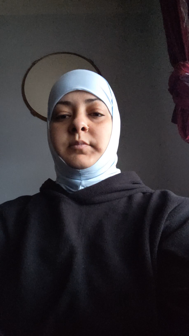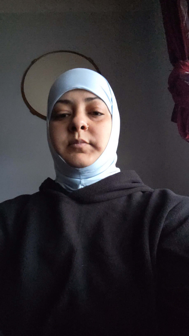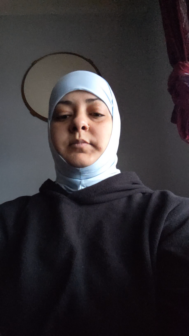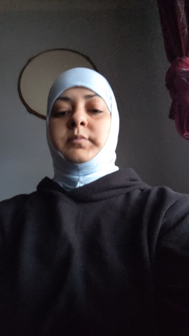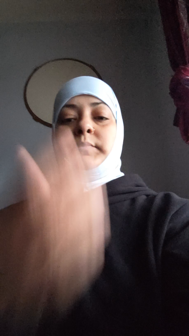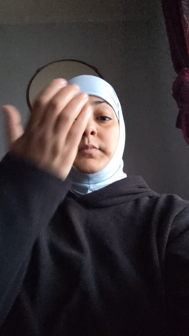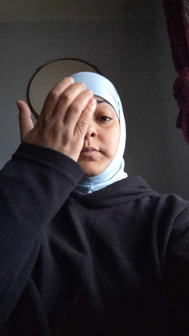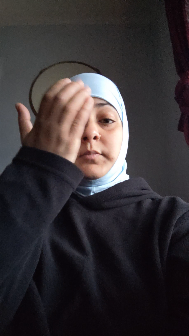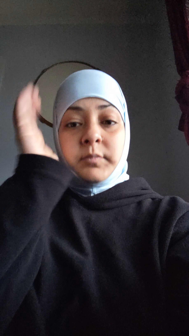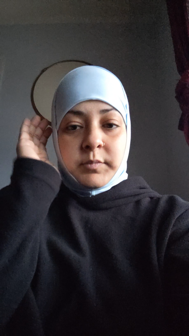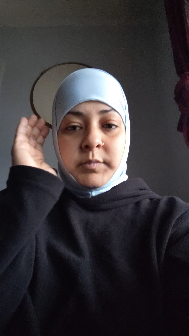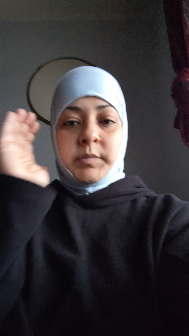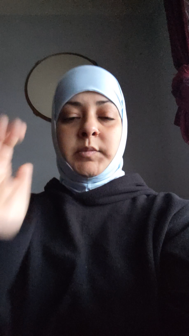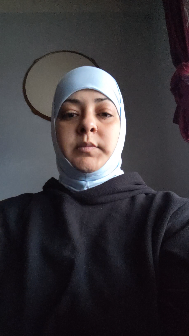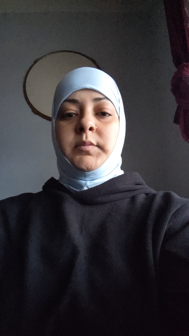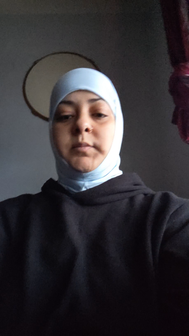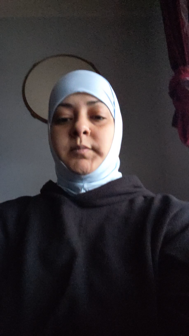peekaboo